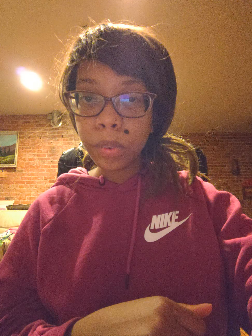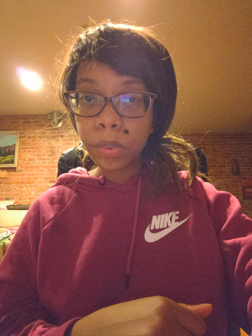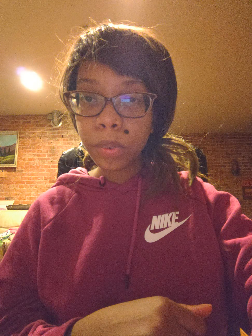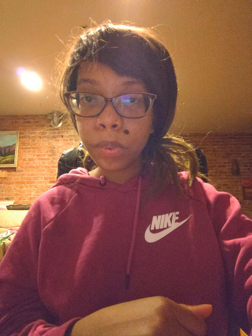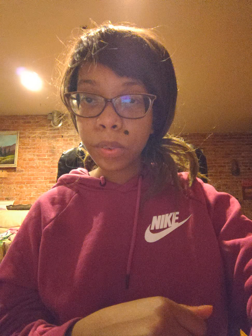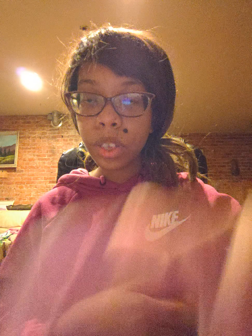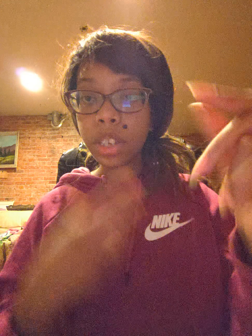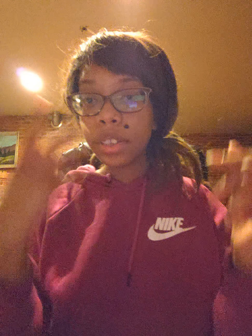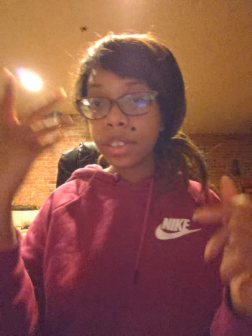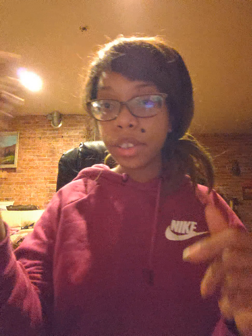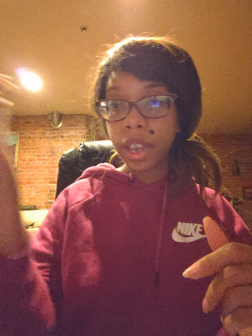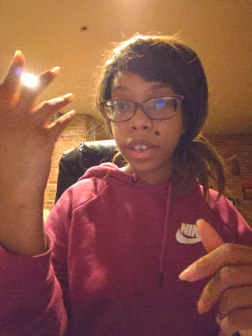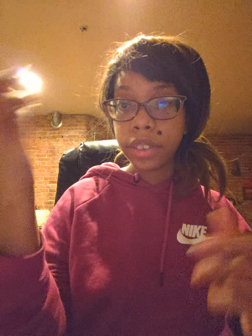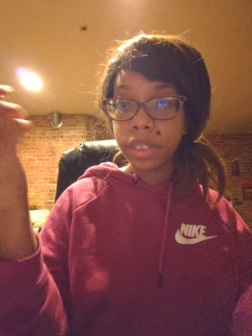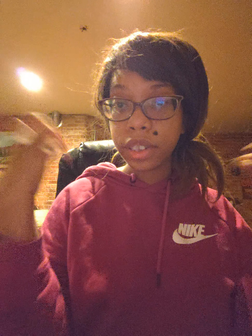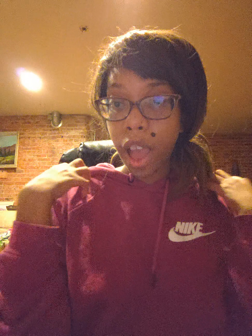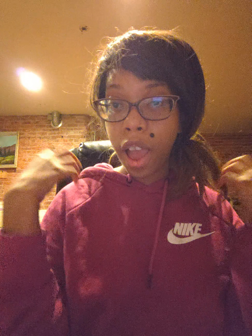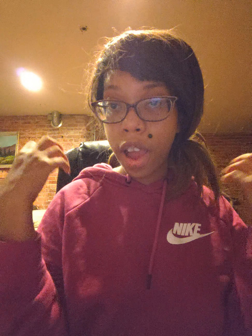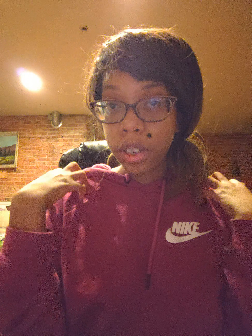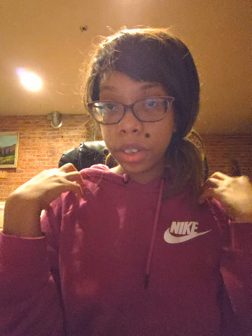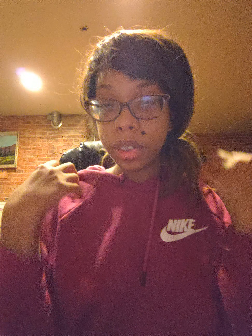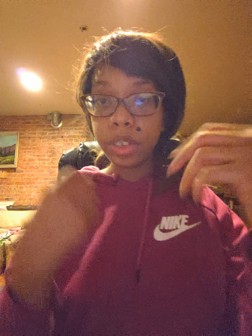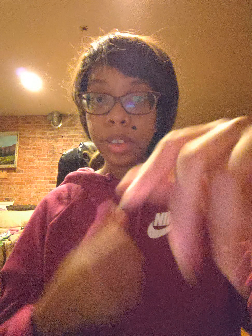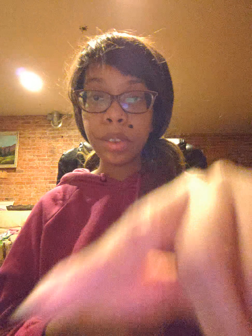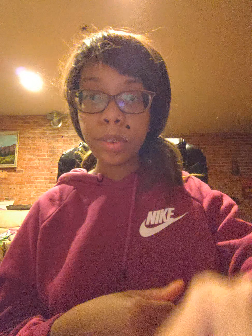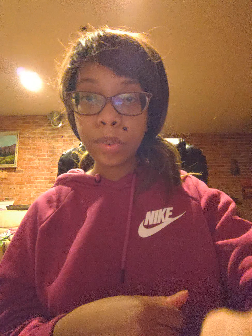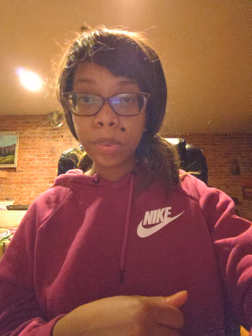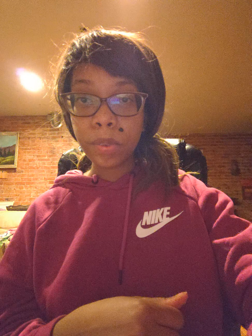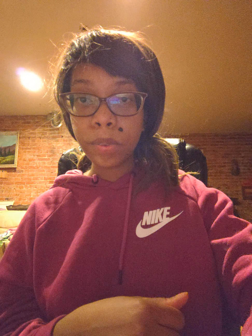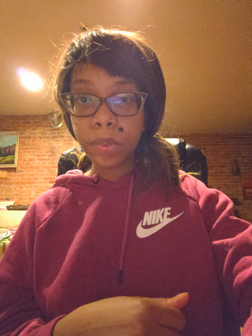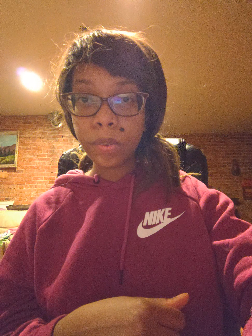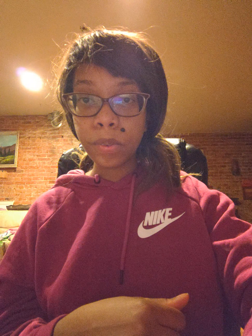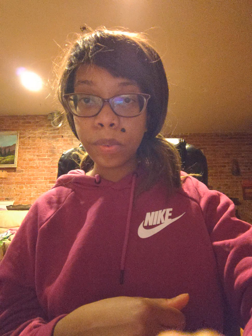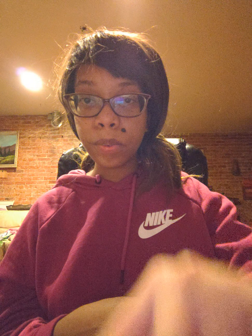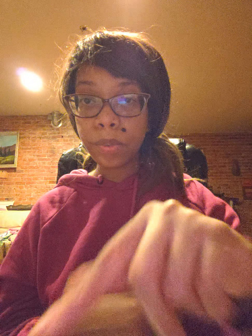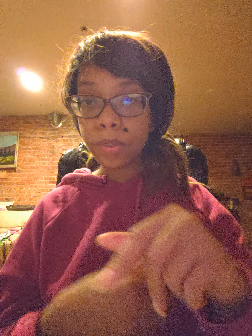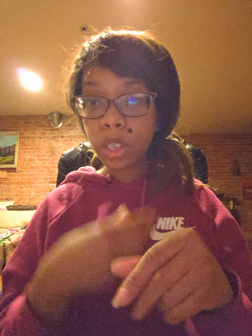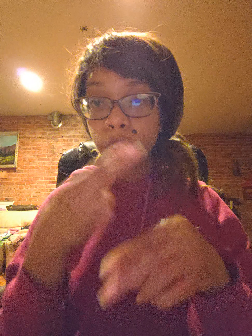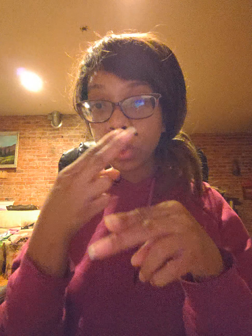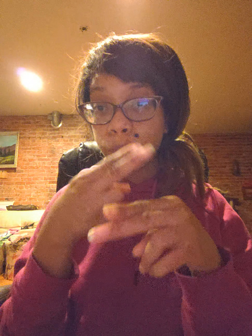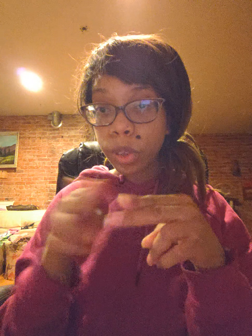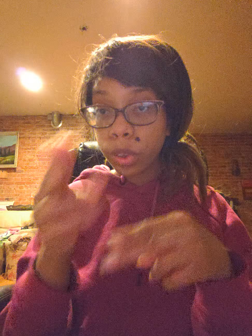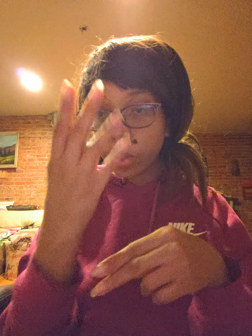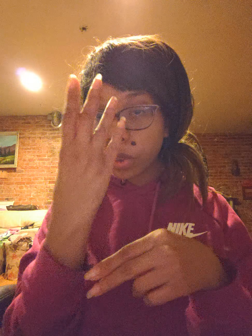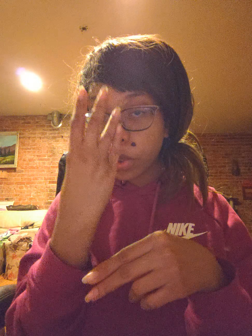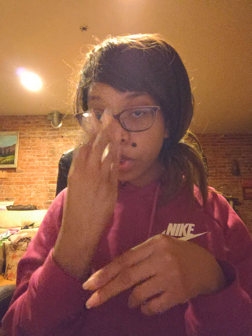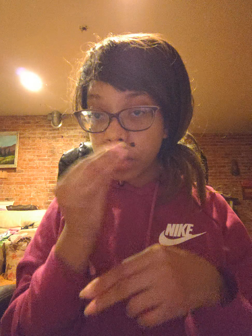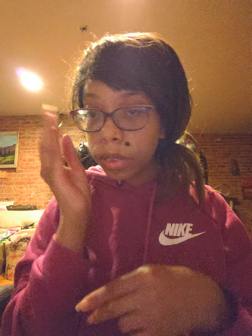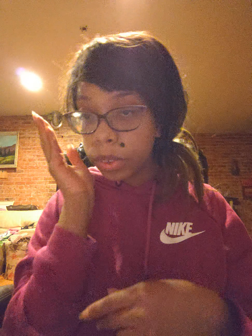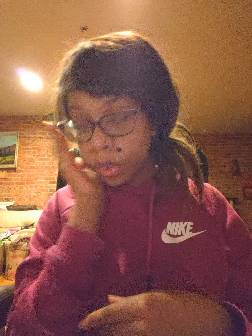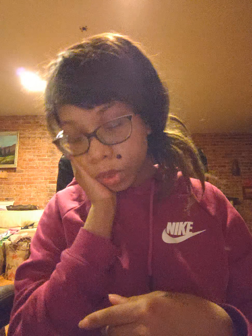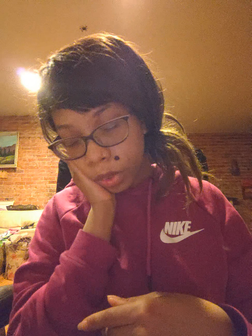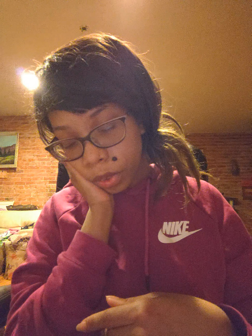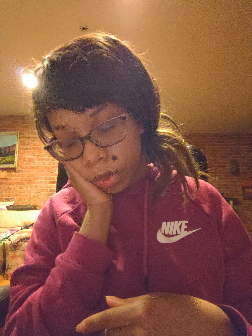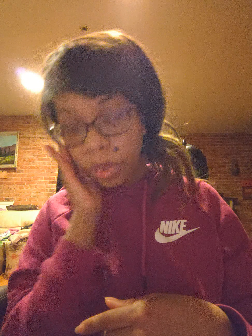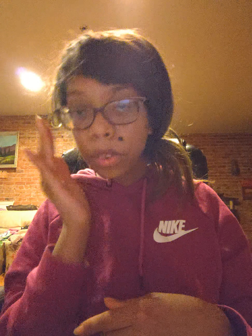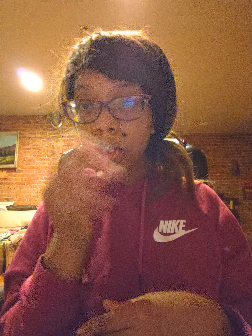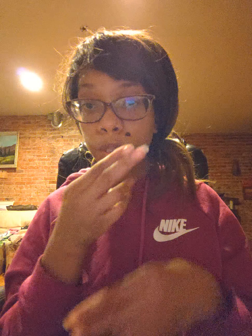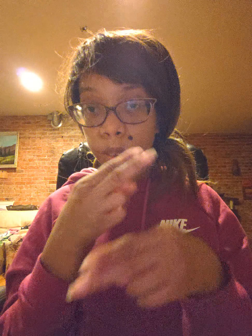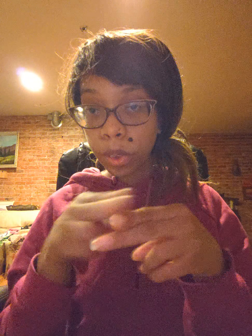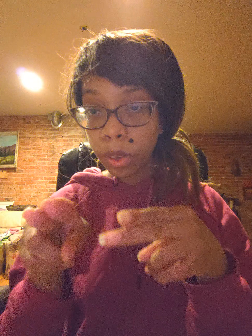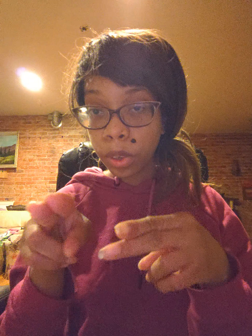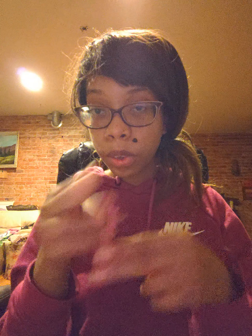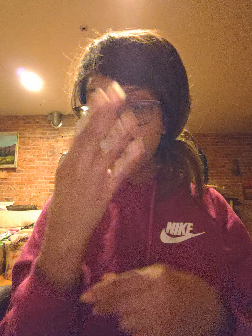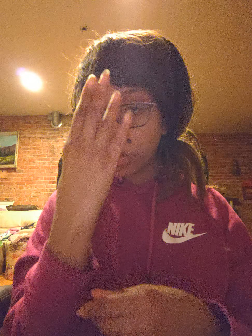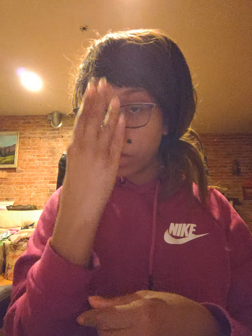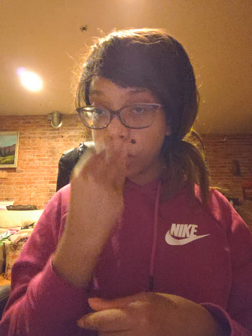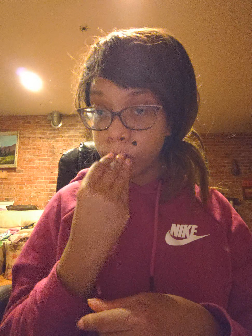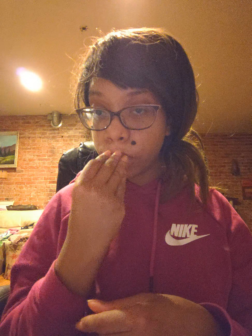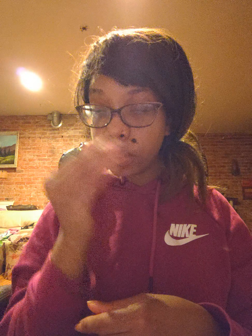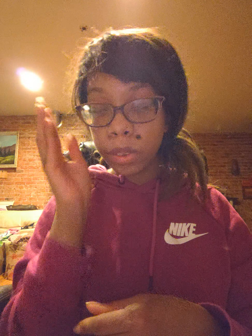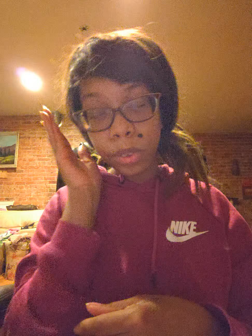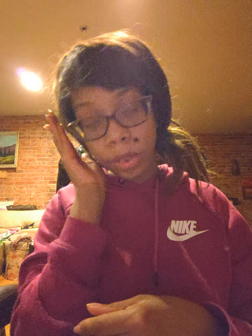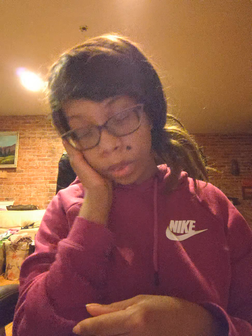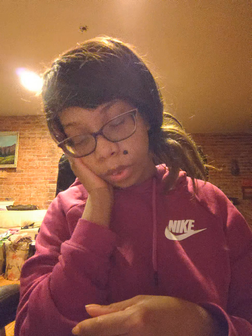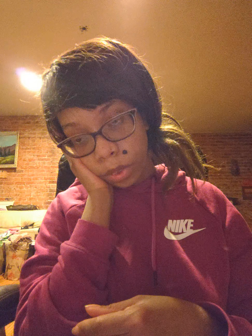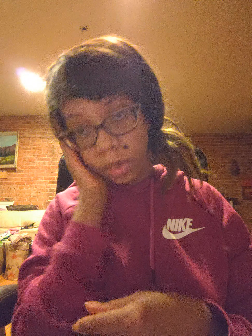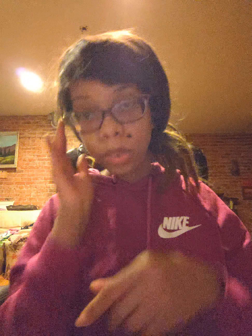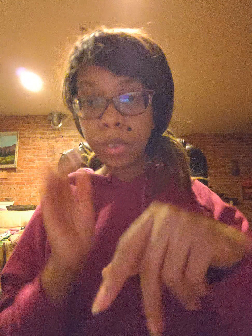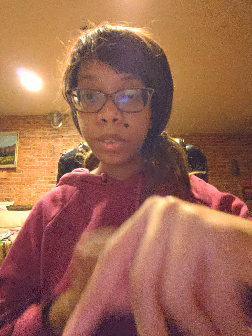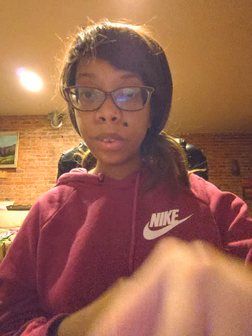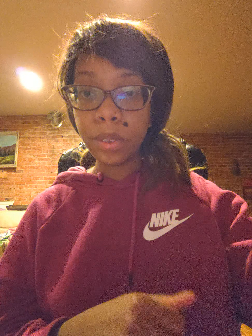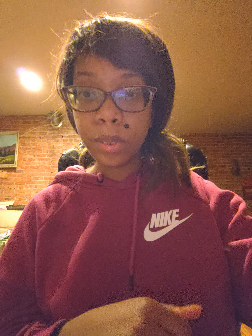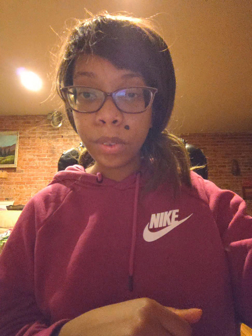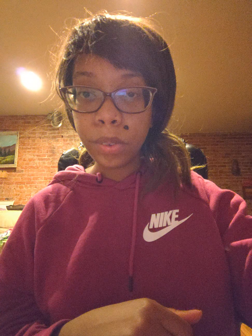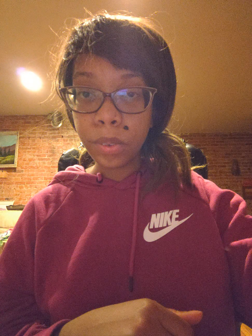nap